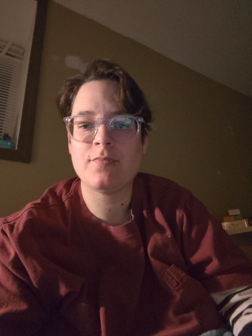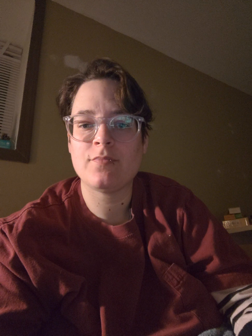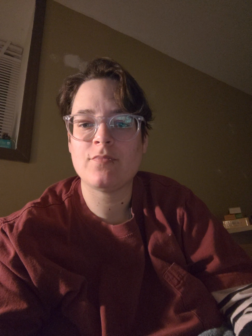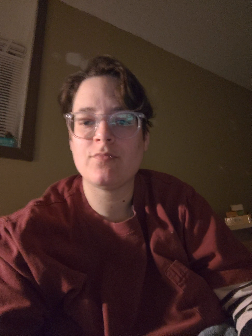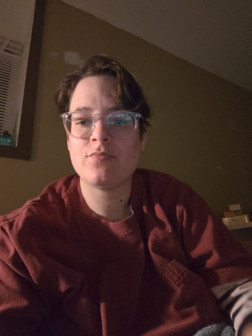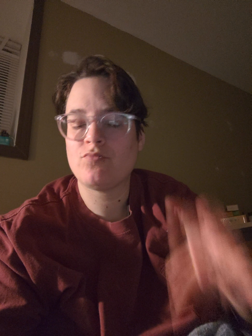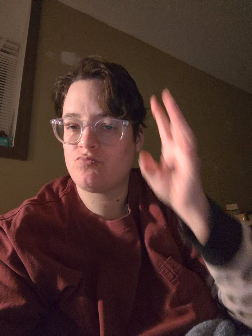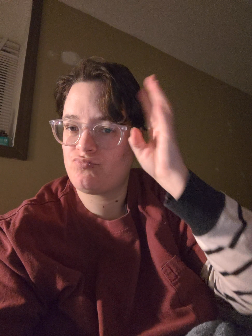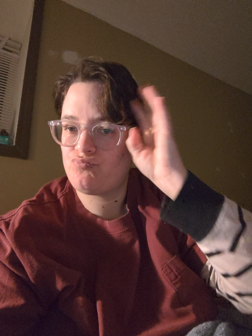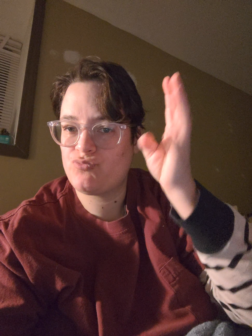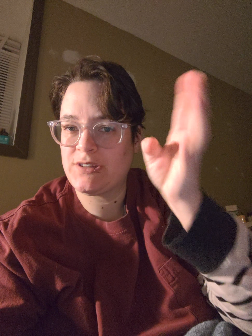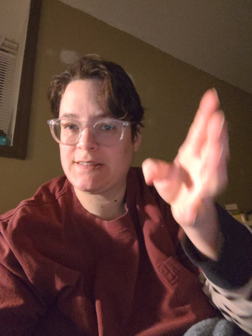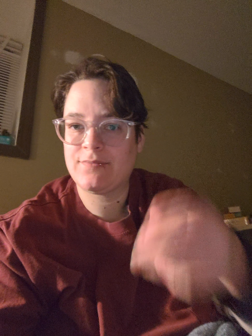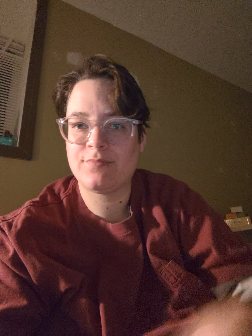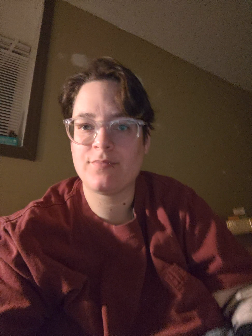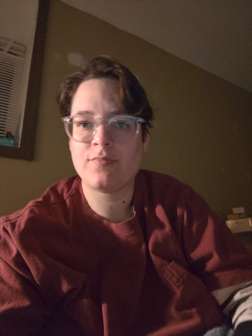pretend